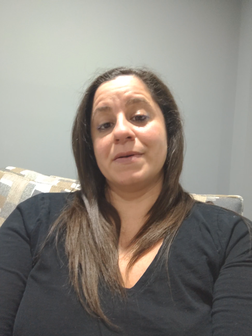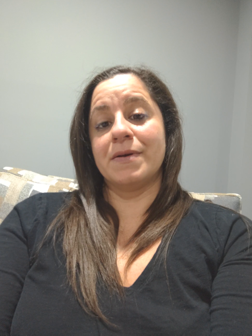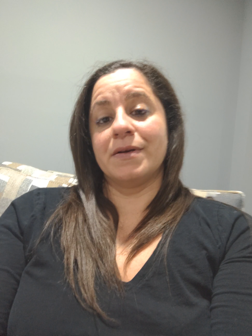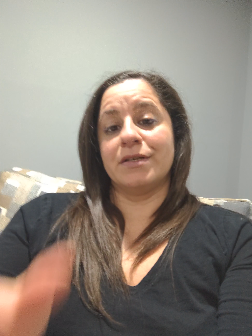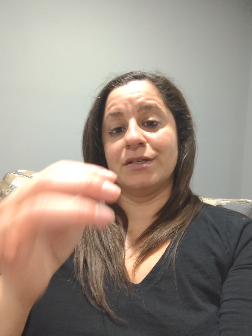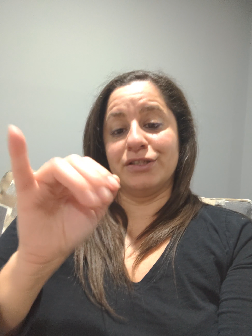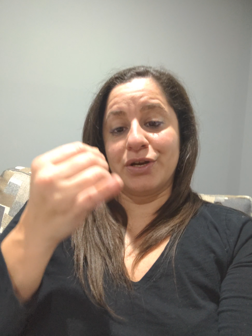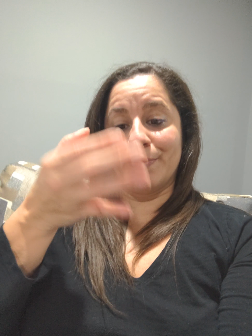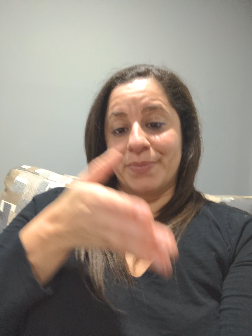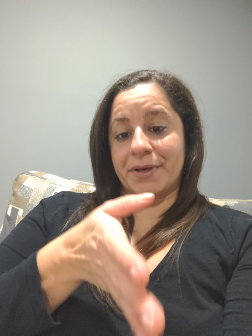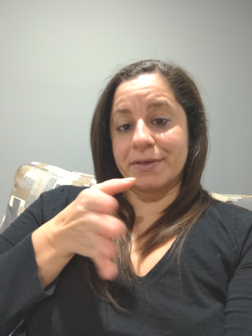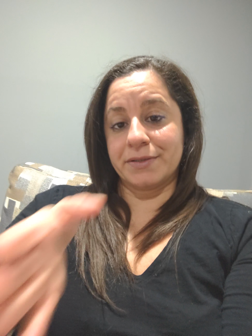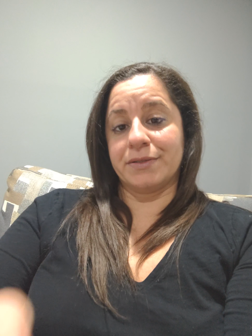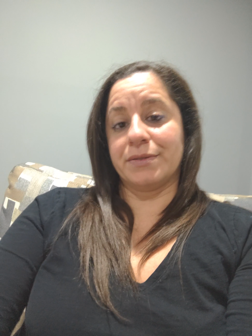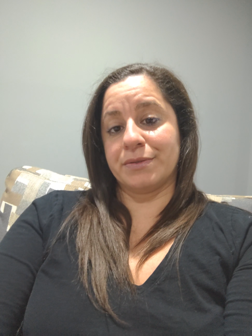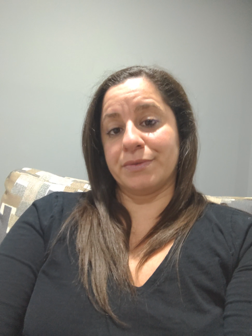jeans